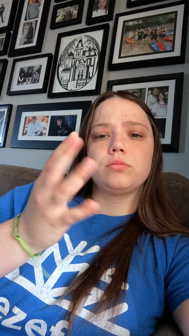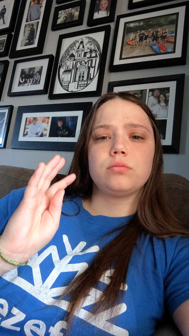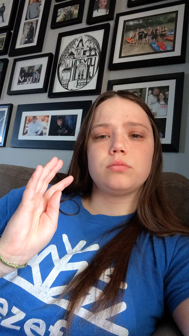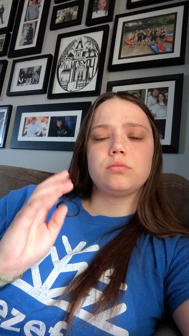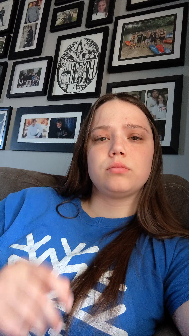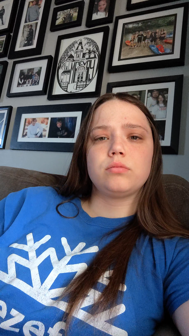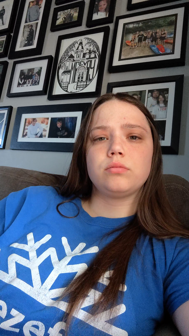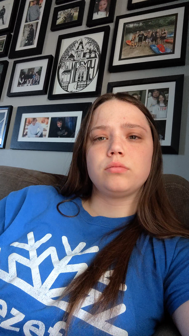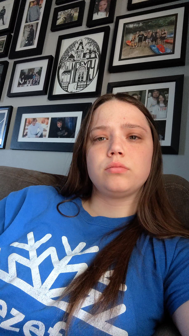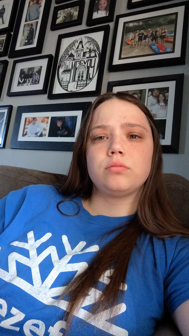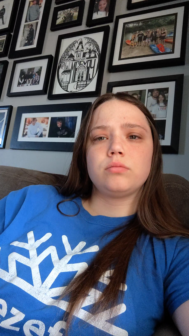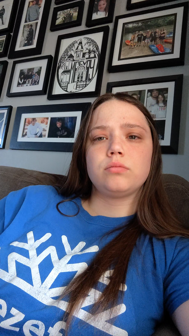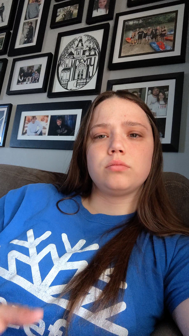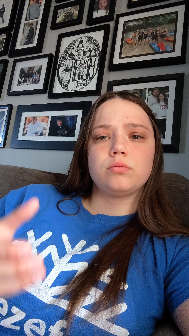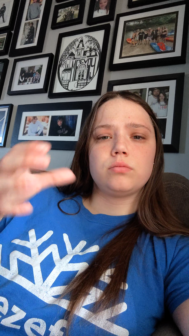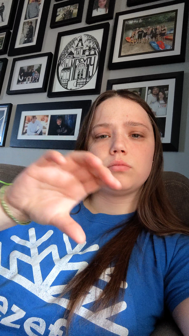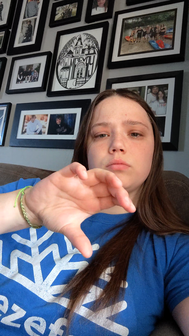pour